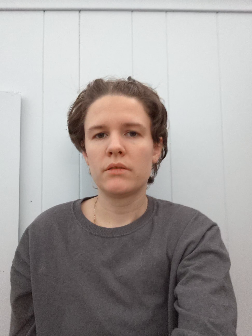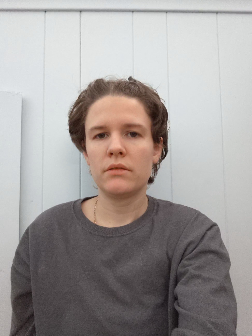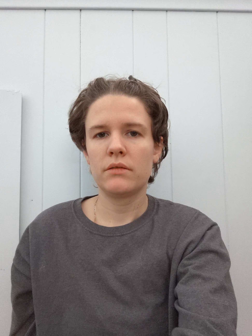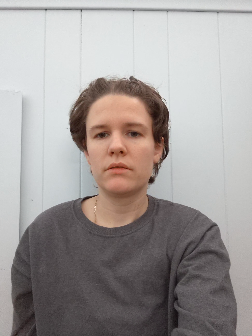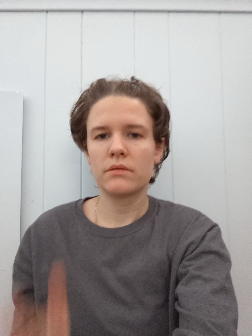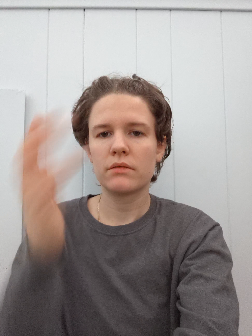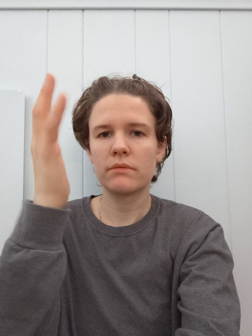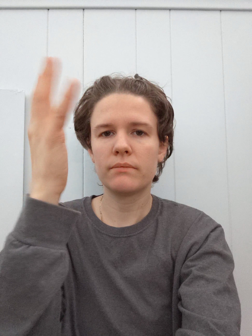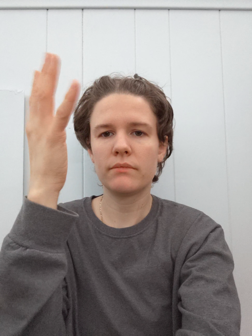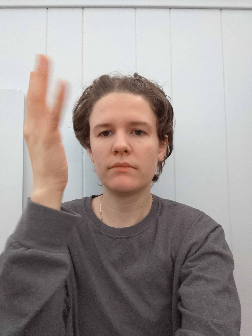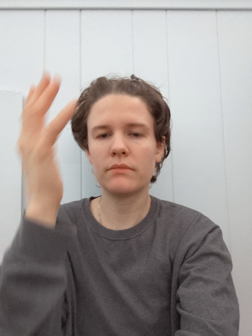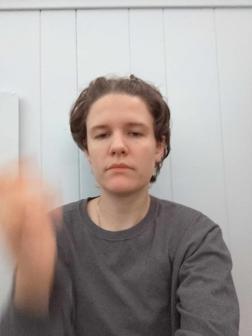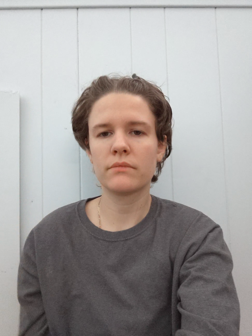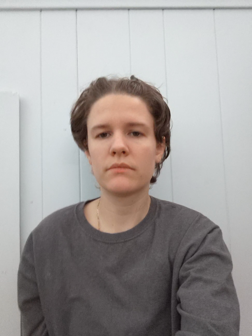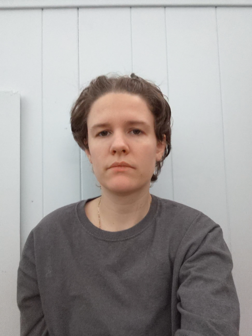tree